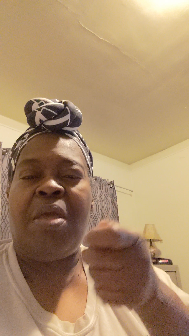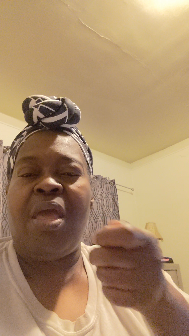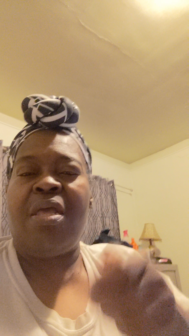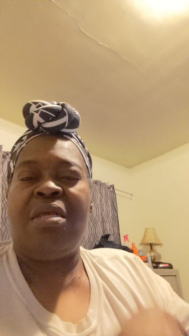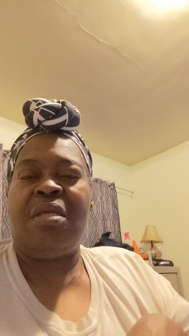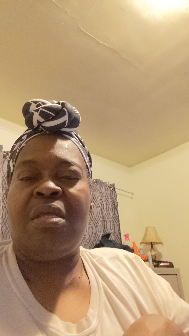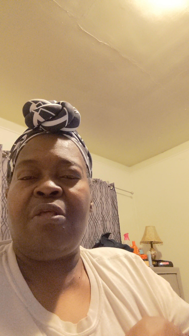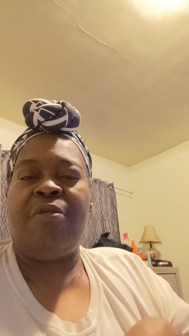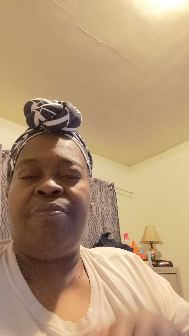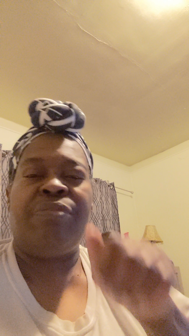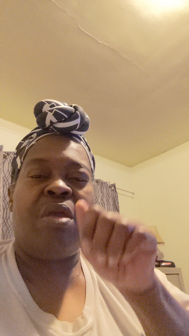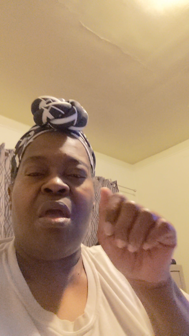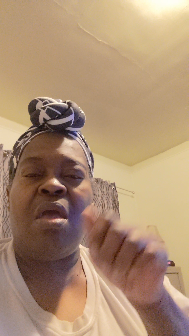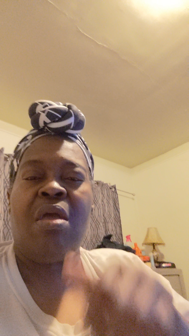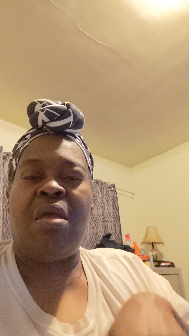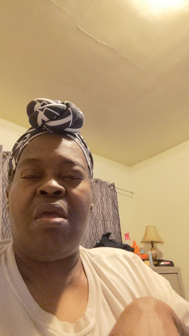a